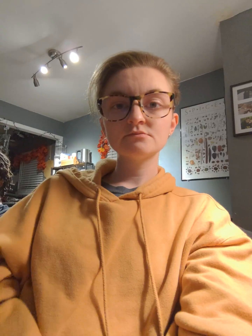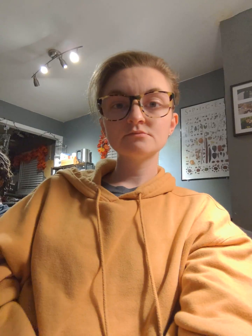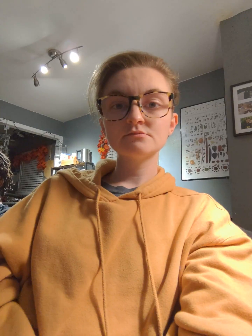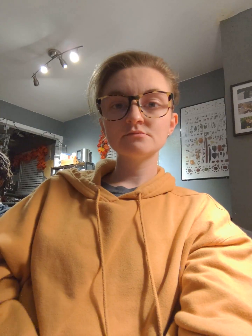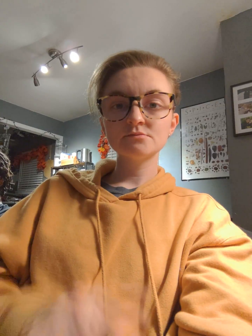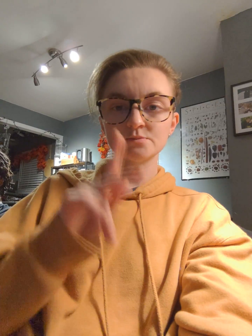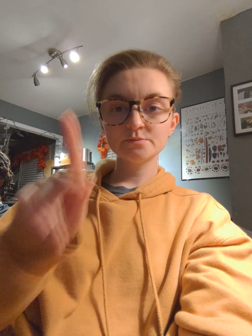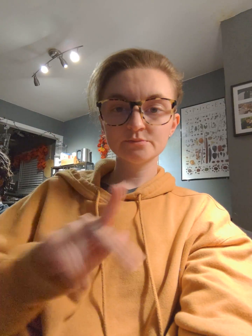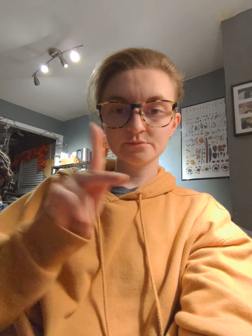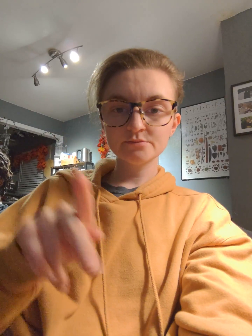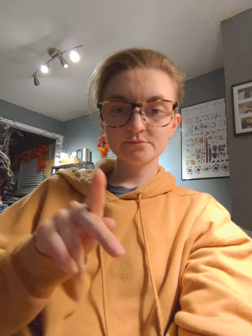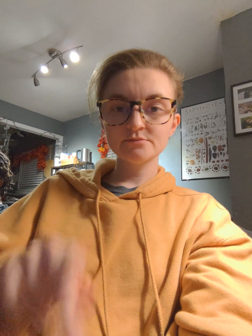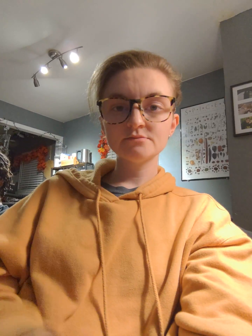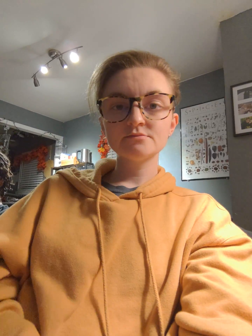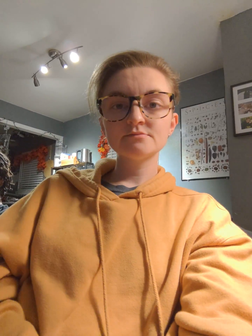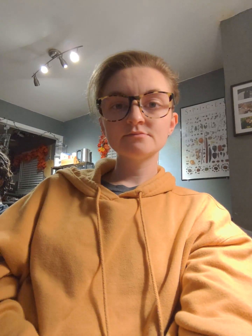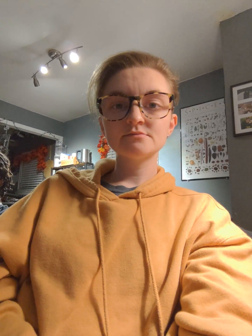people